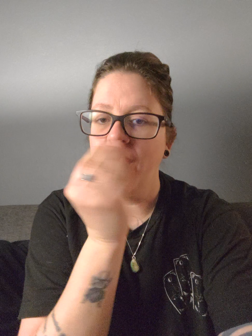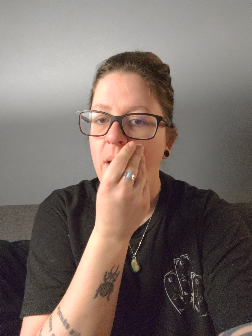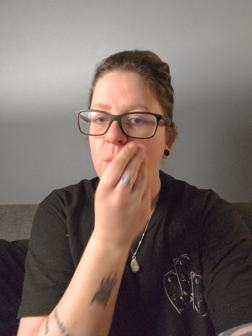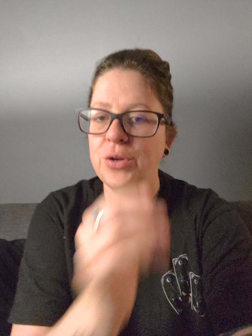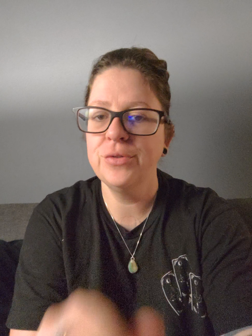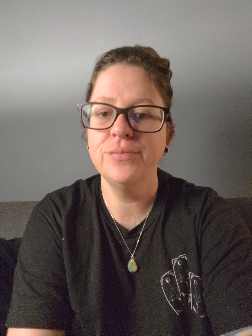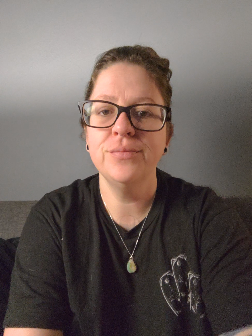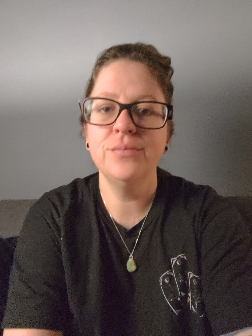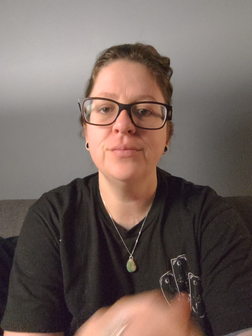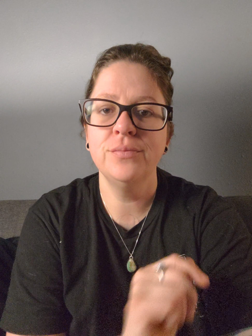flower